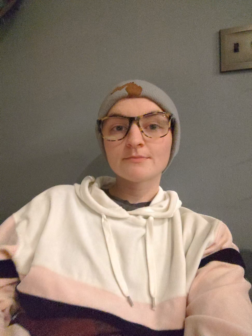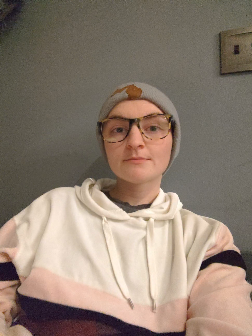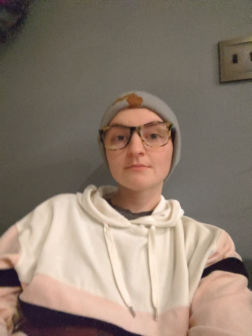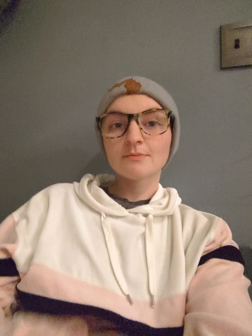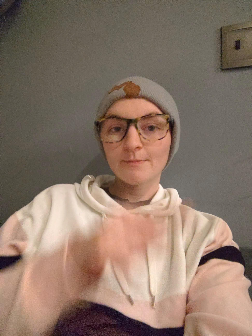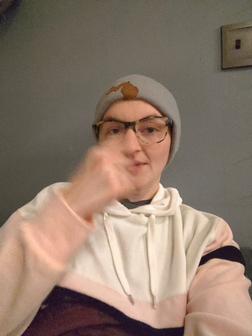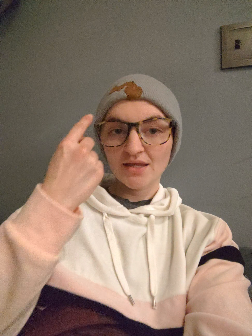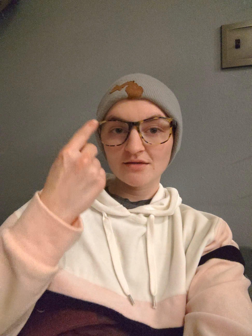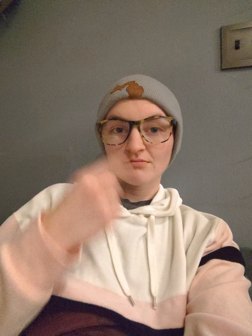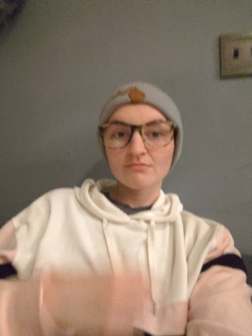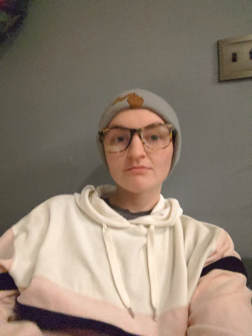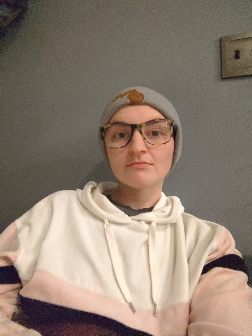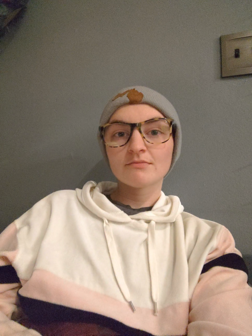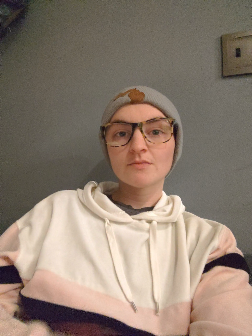black